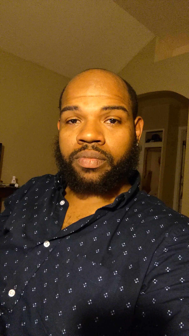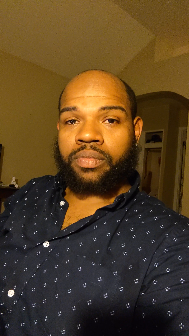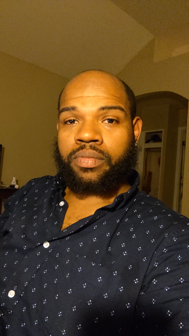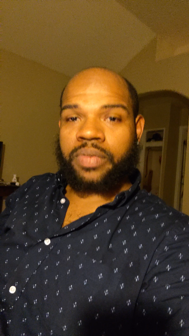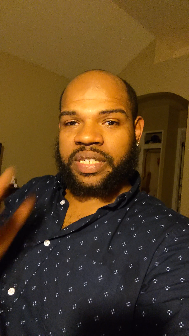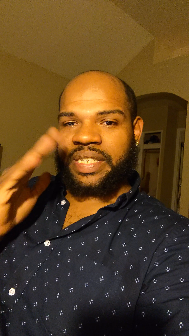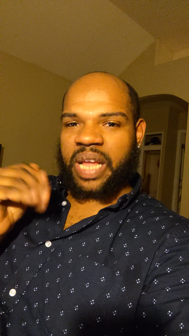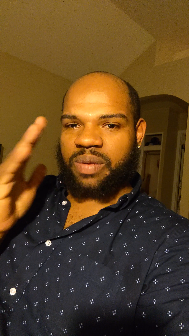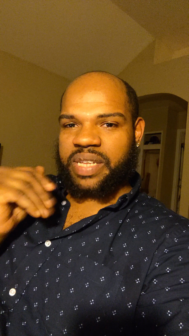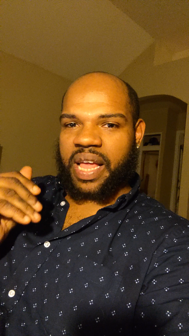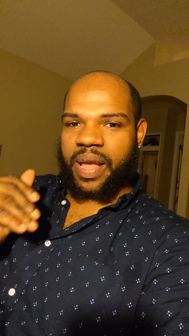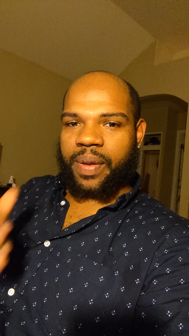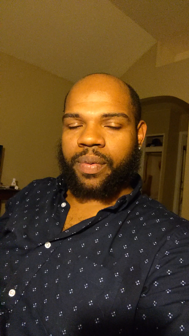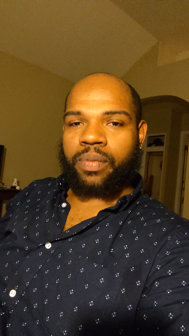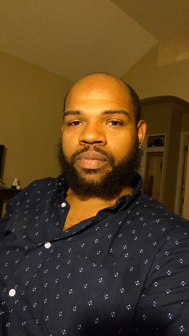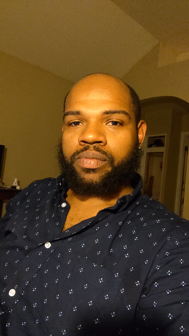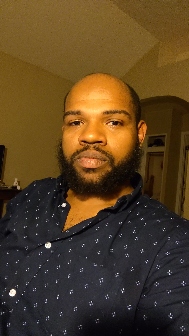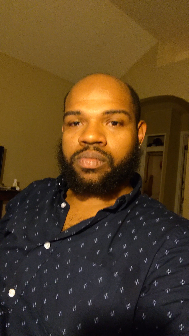downtown